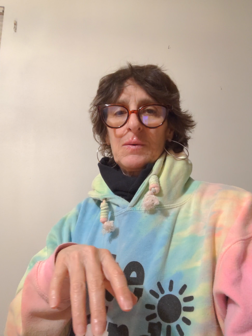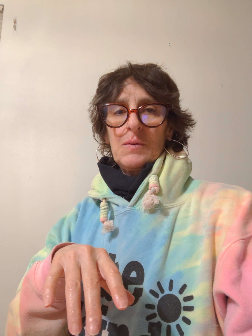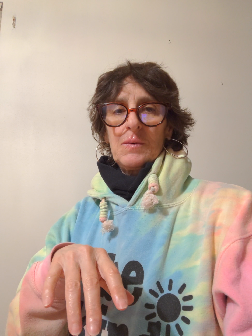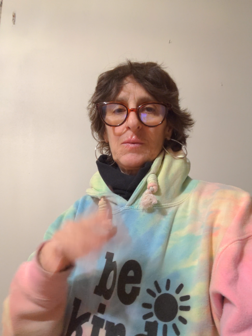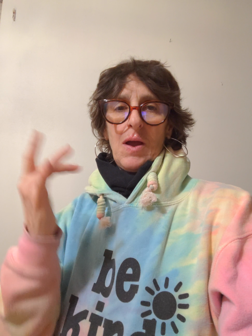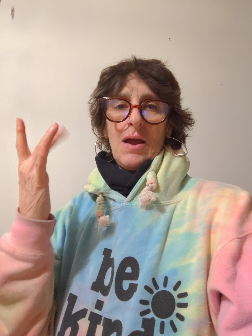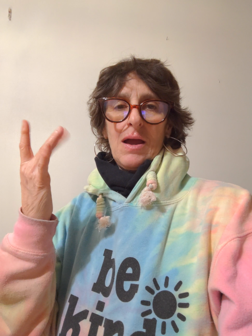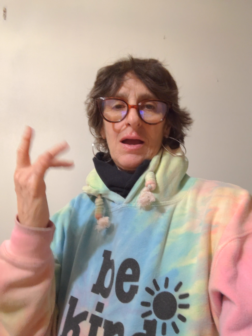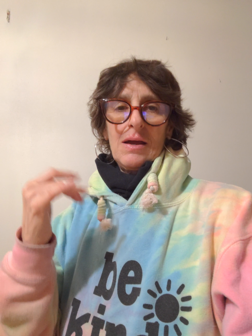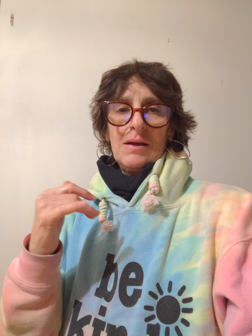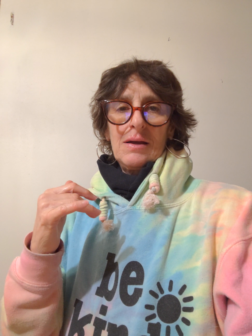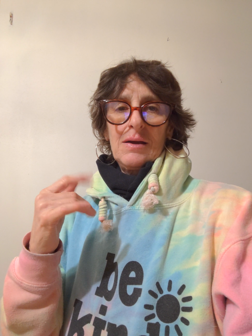why